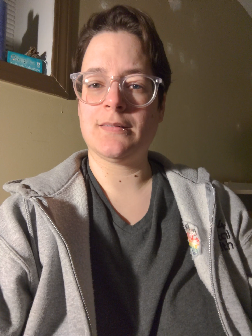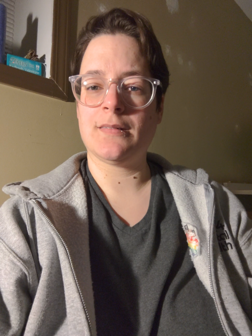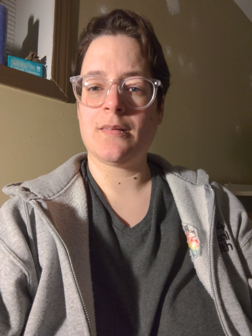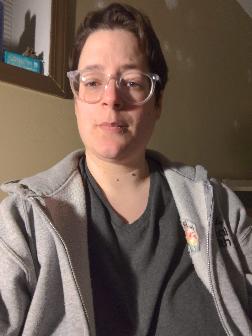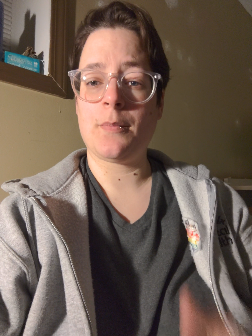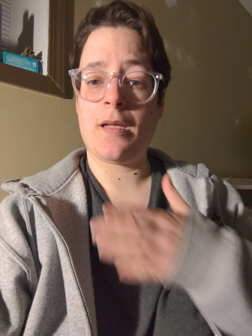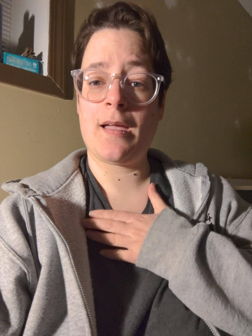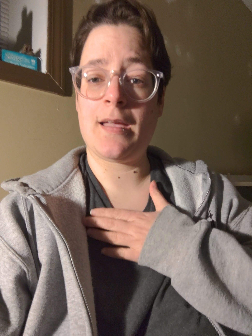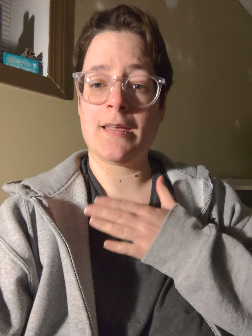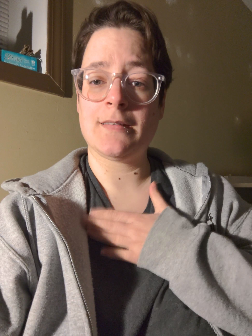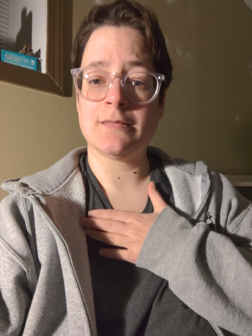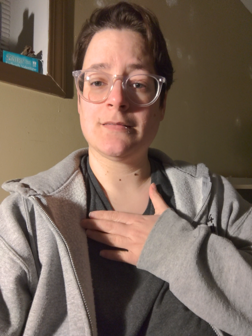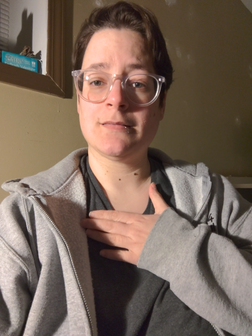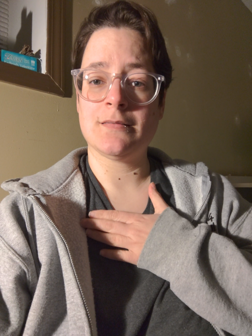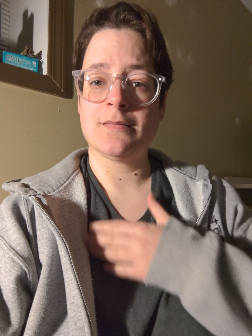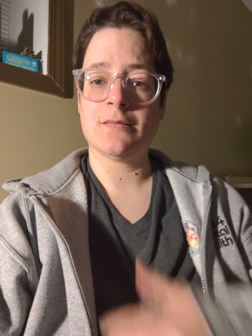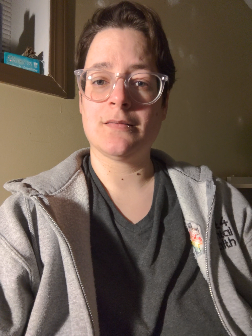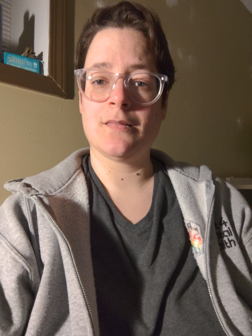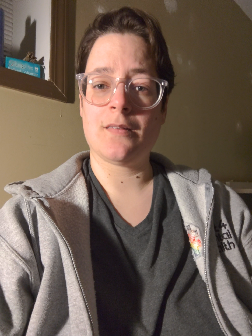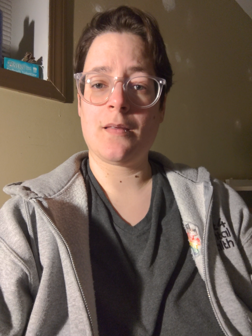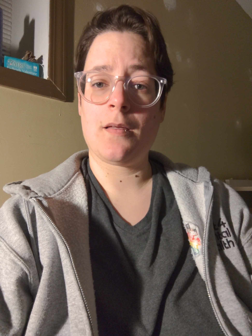my